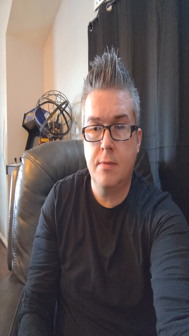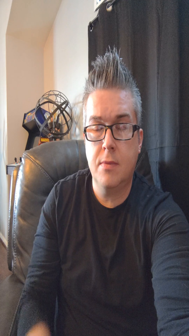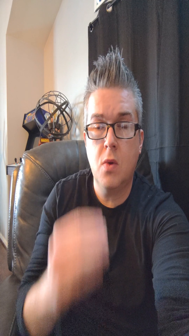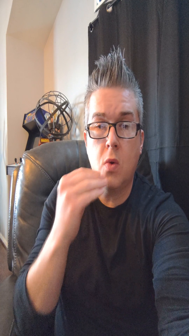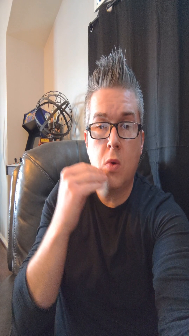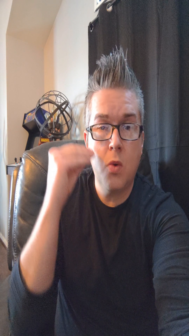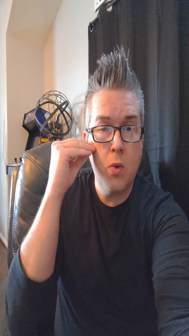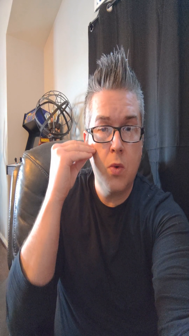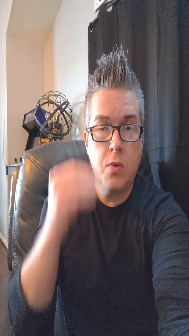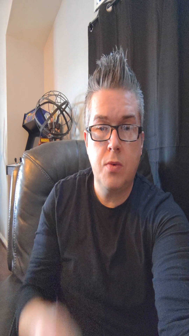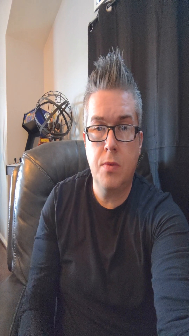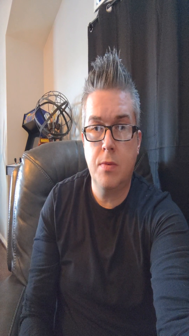home